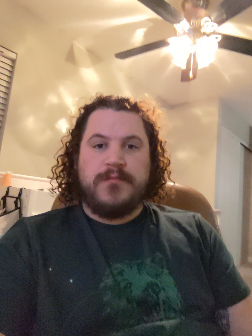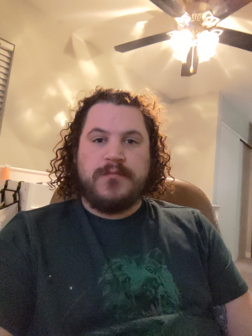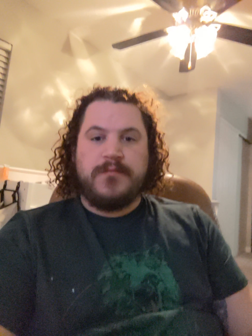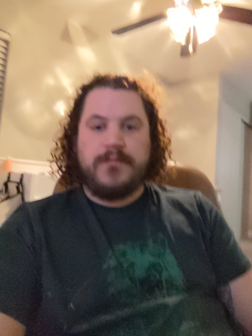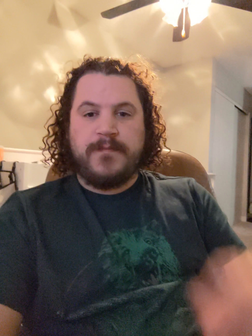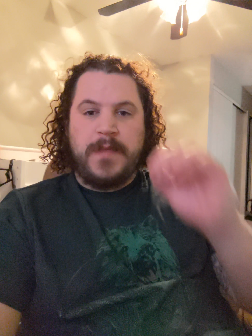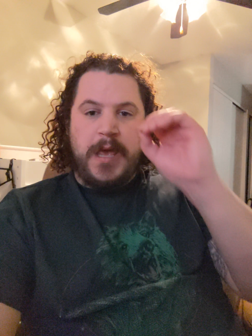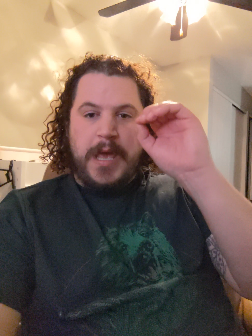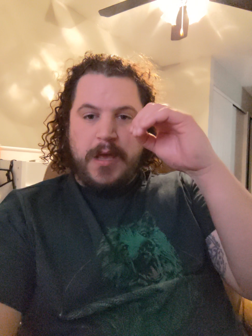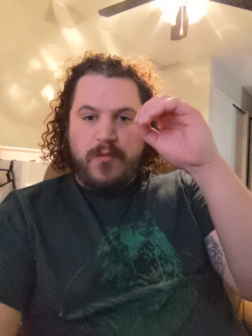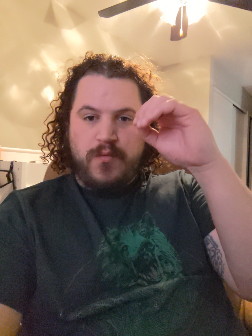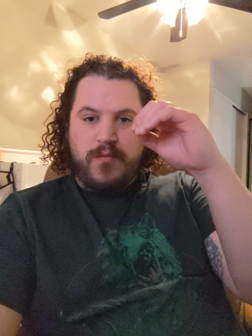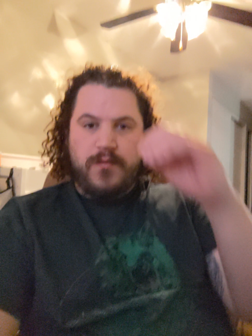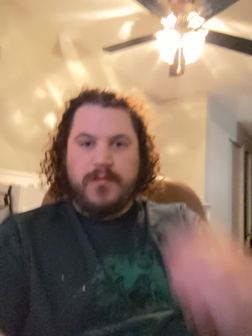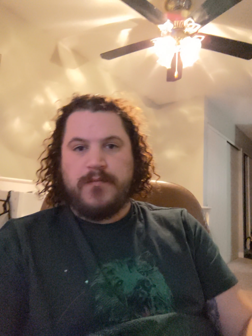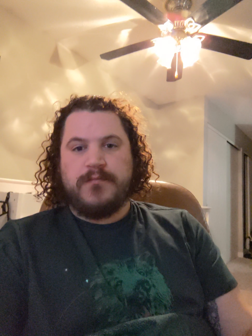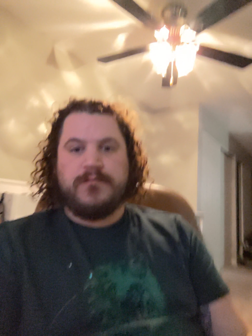owl